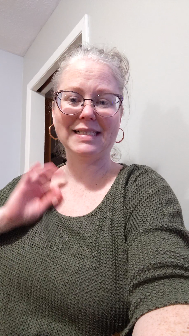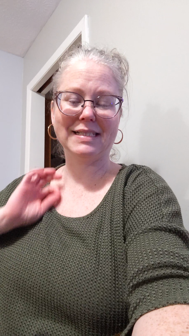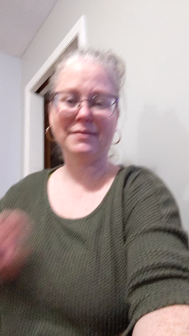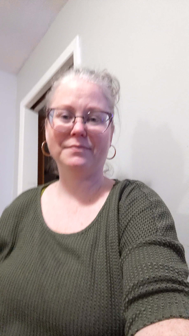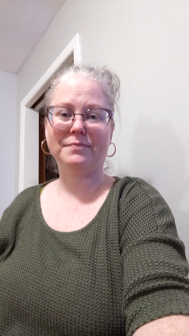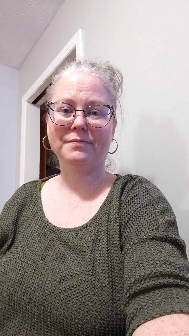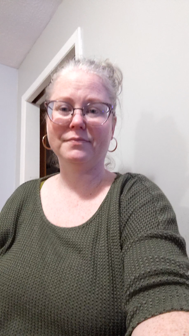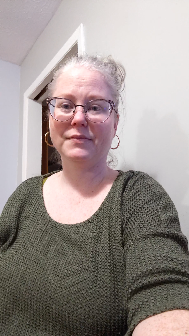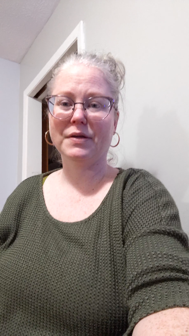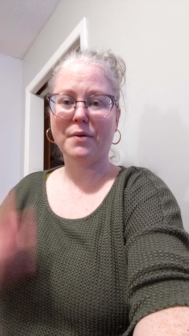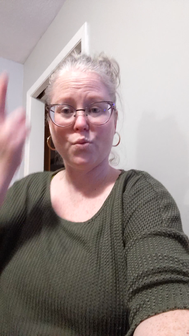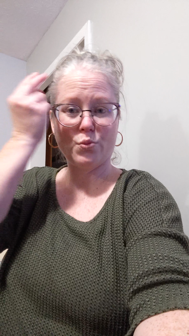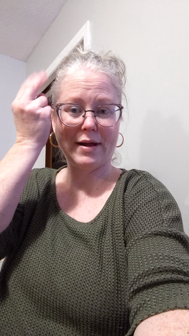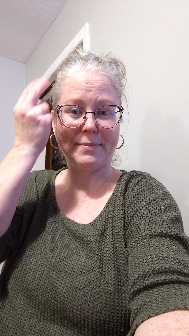bunny